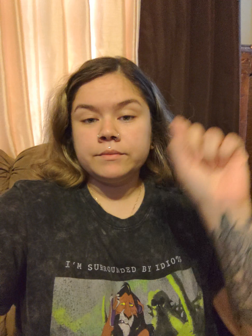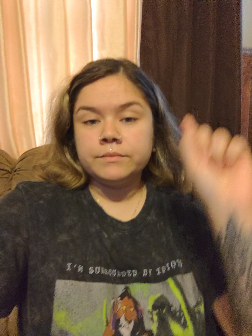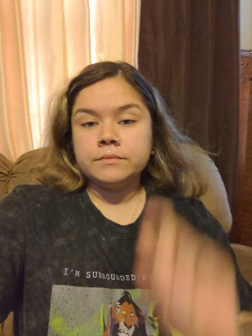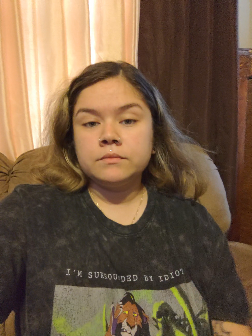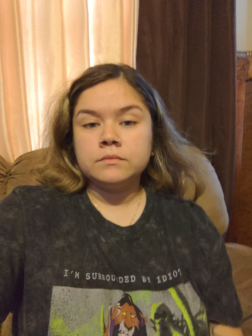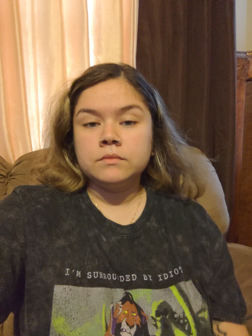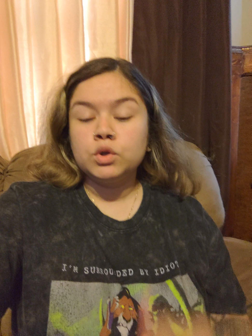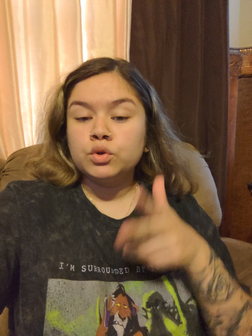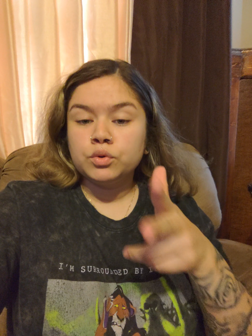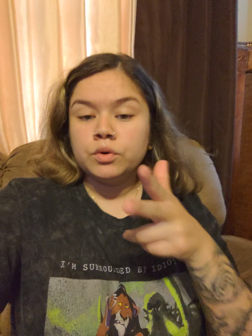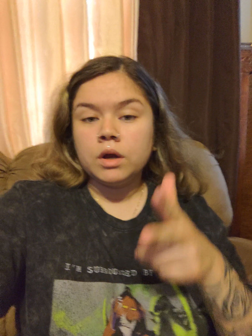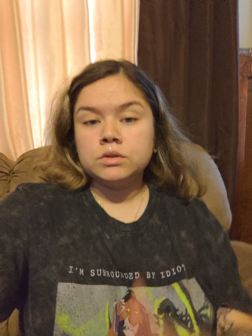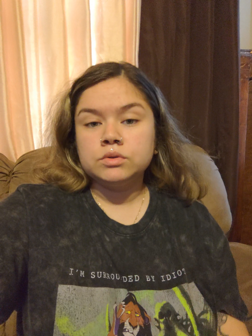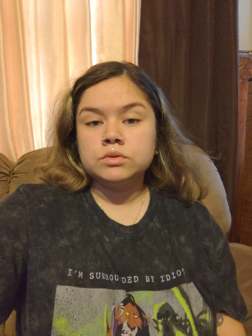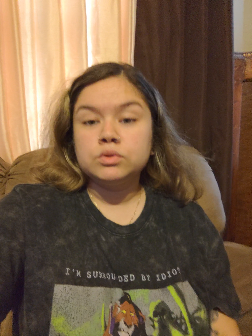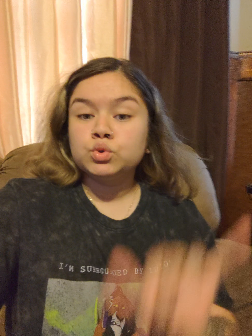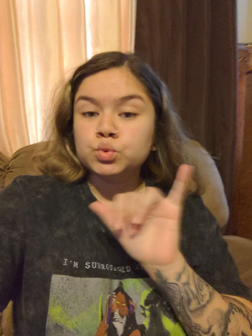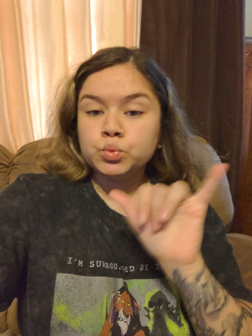garage